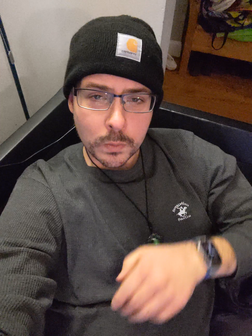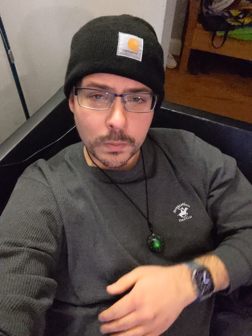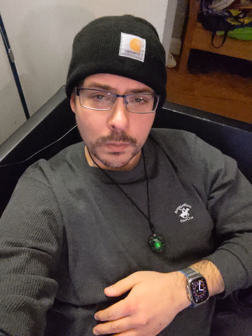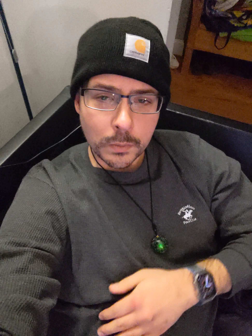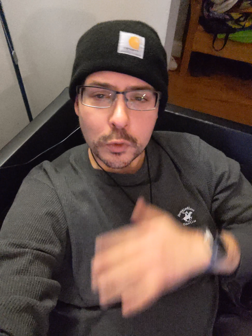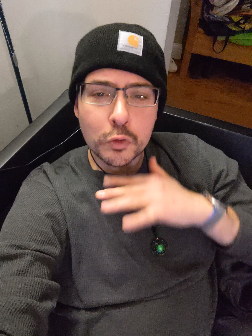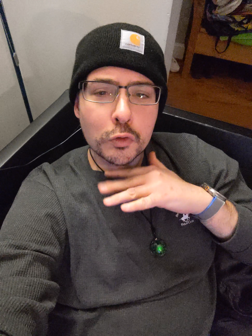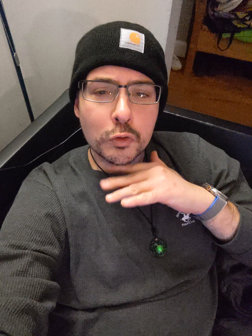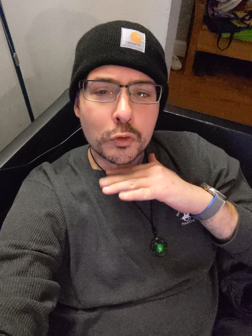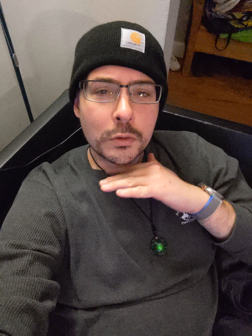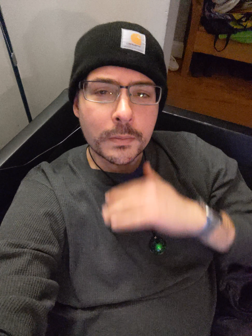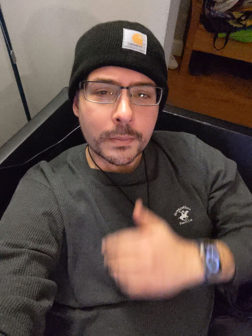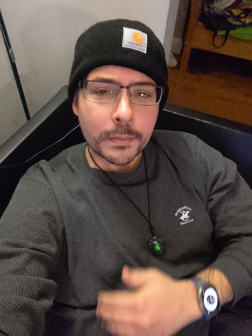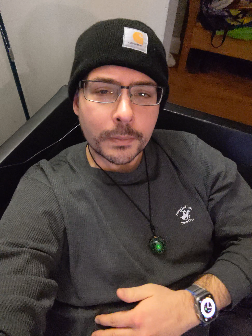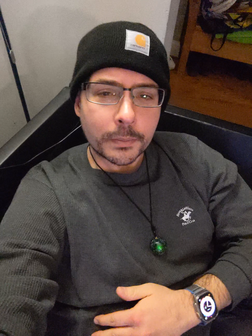dirty